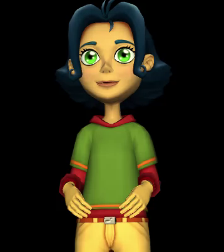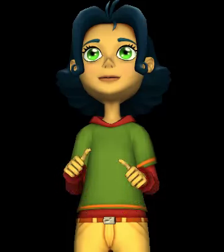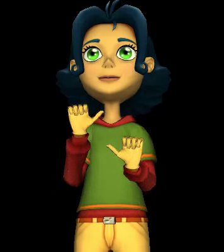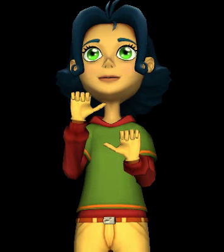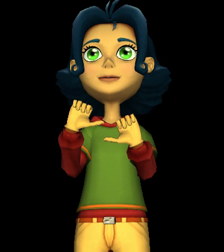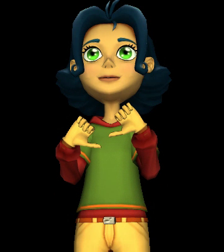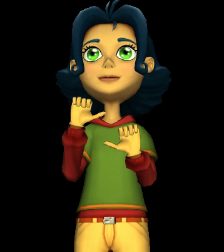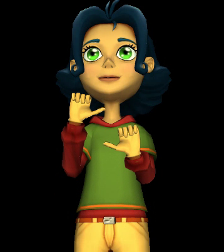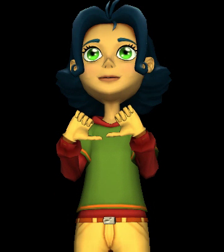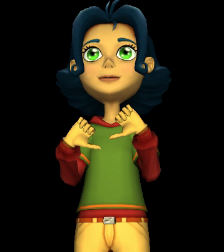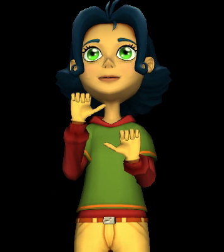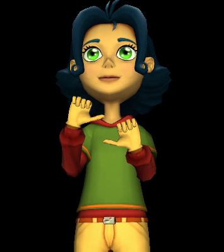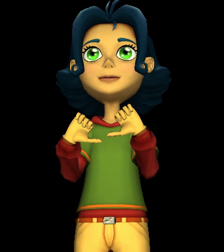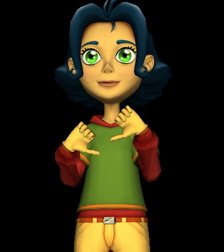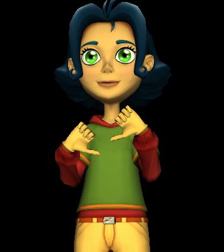مختبر